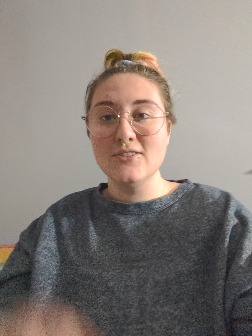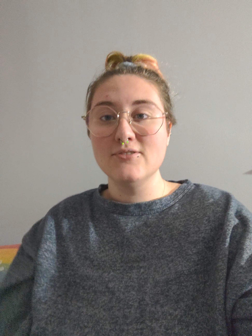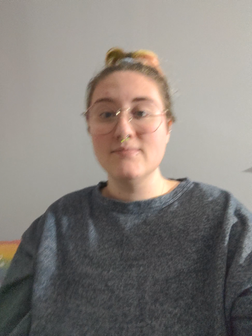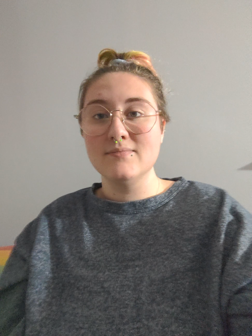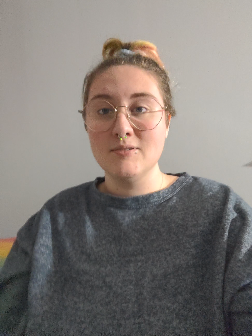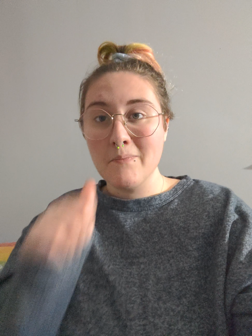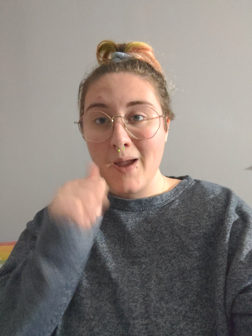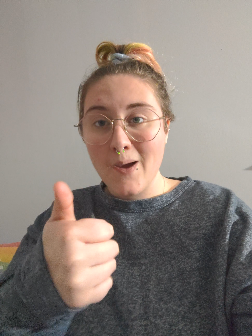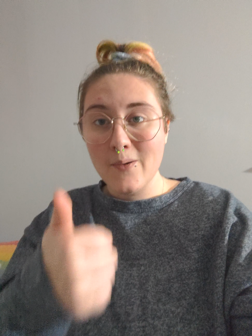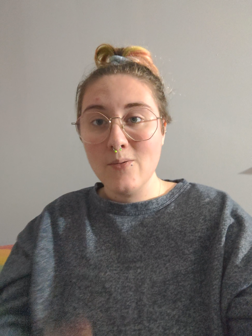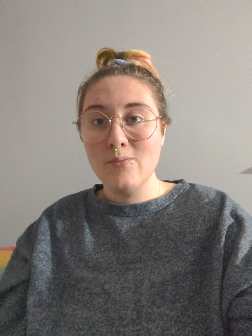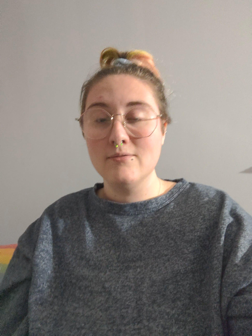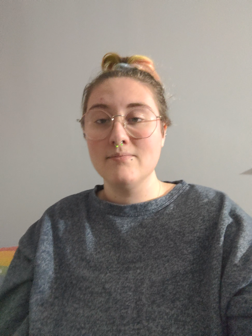tomorrow